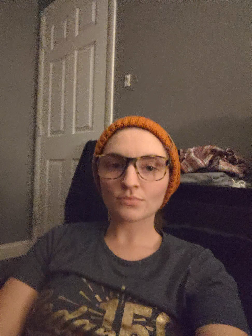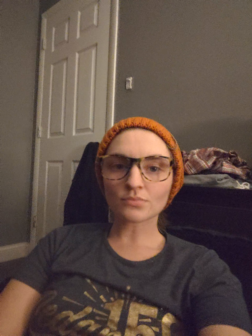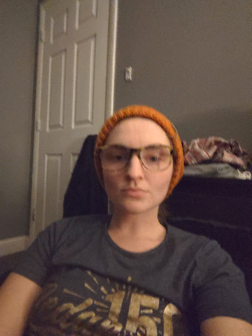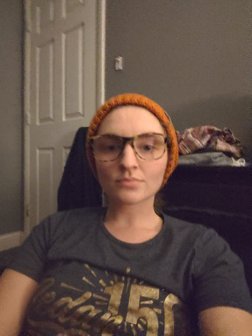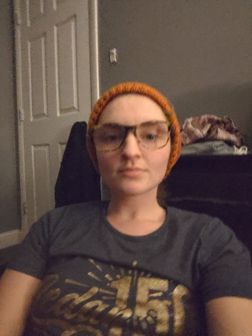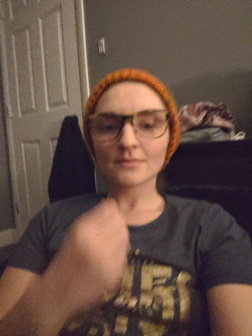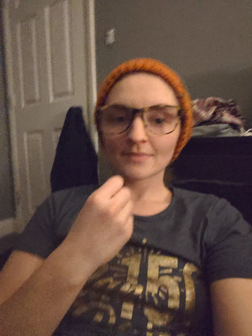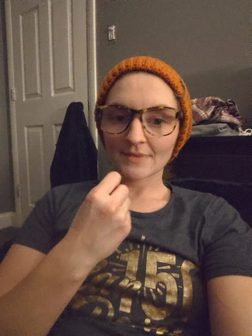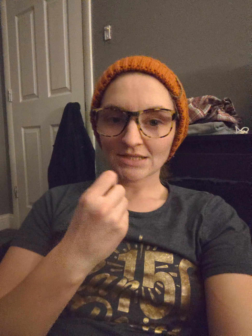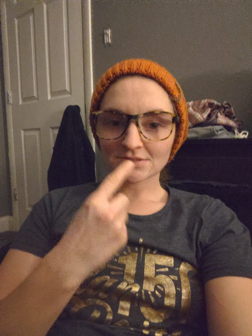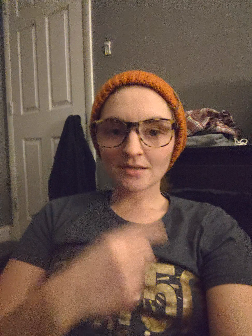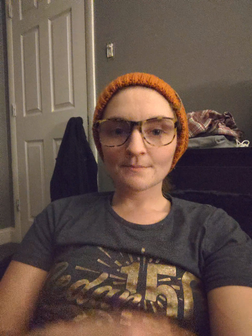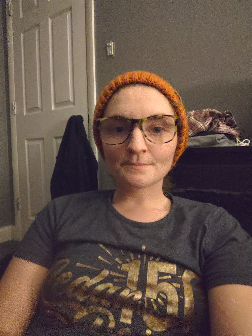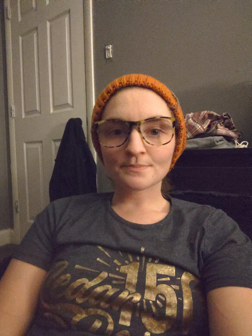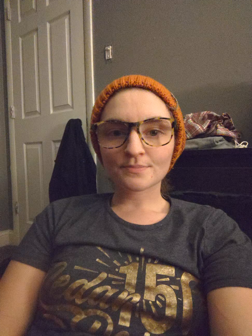snack